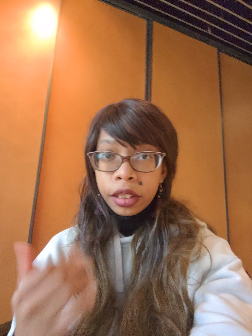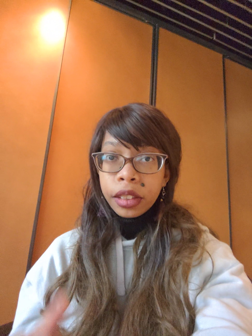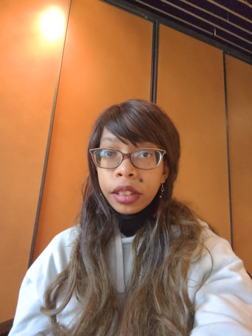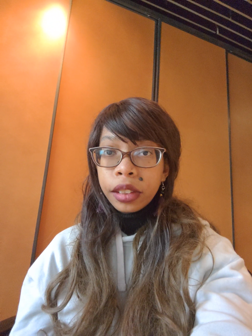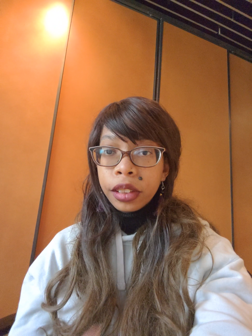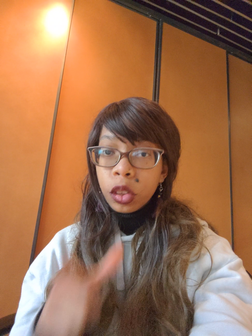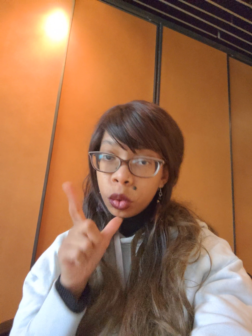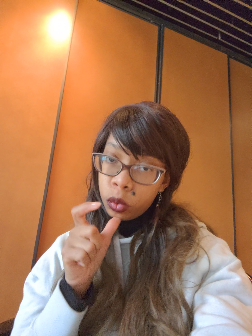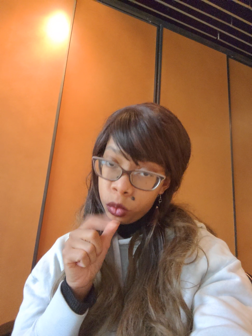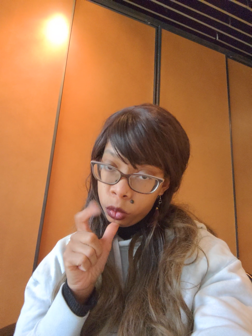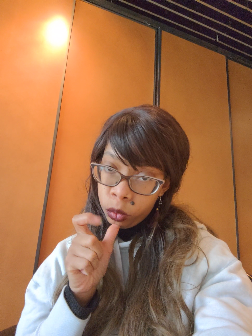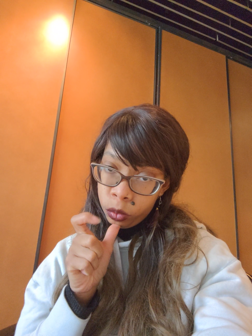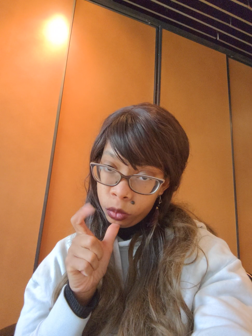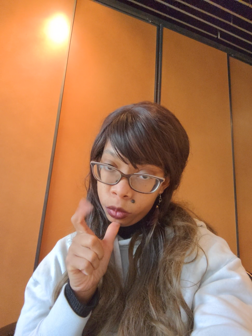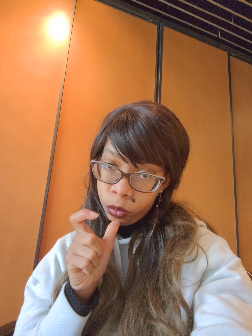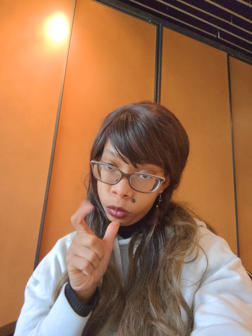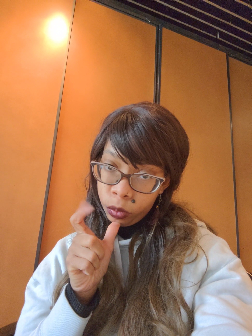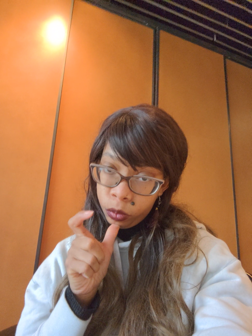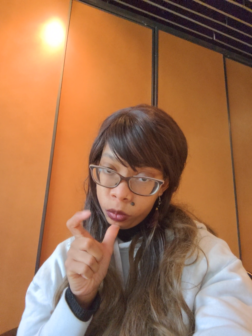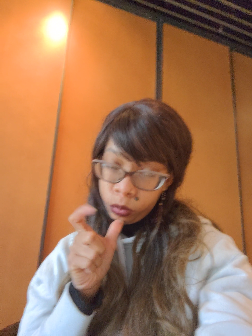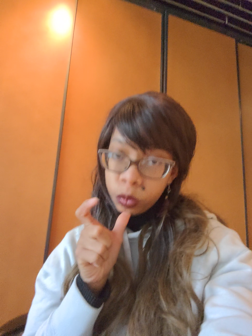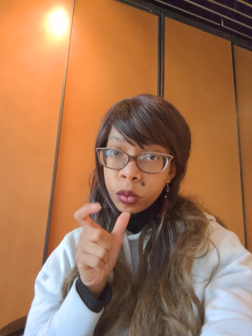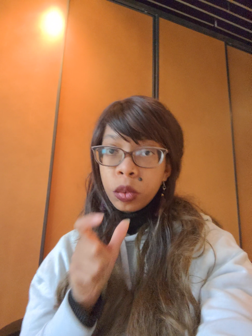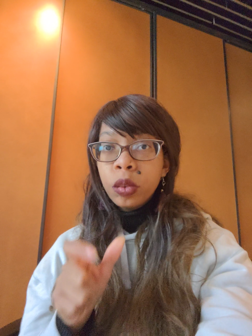who